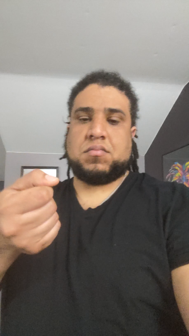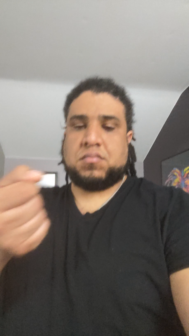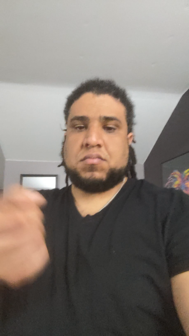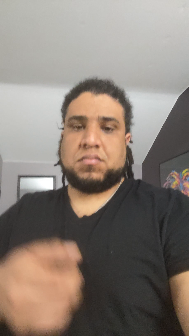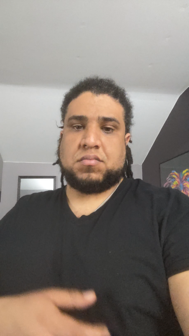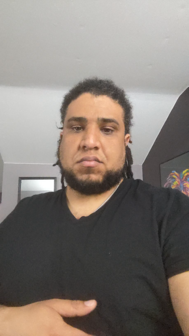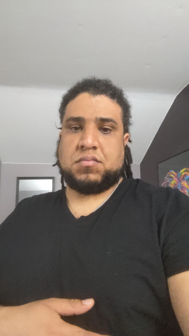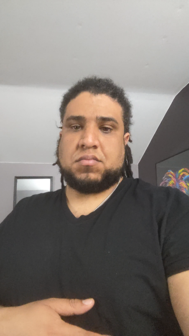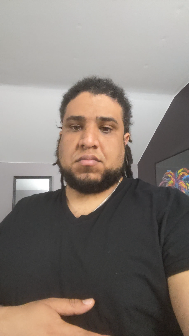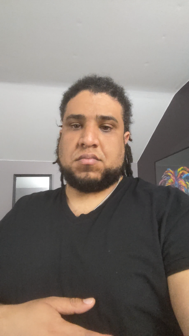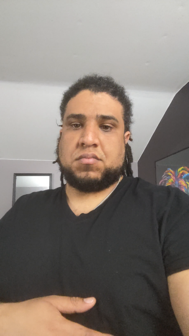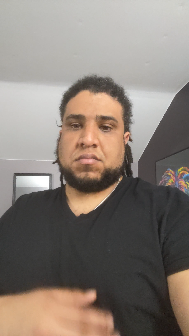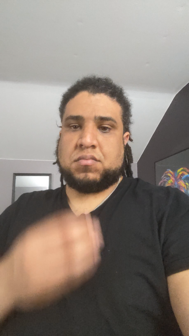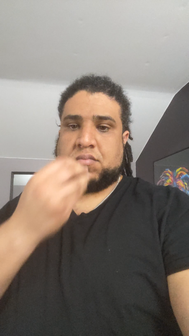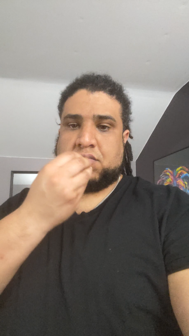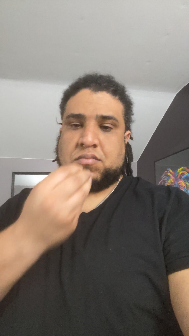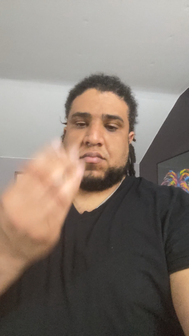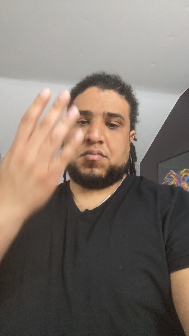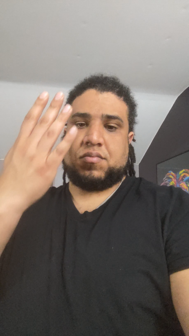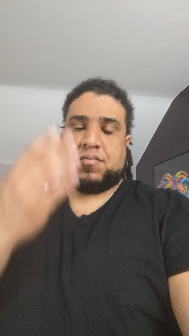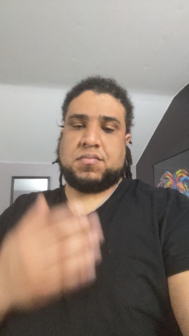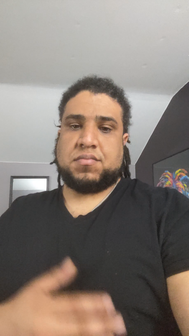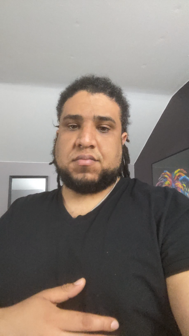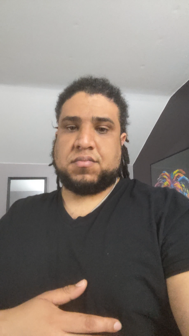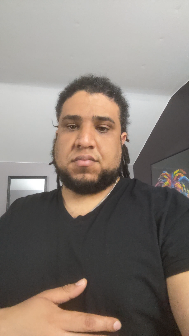breakfast